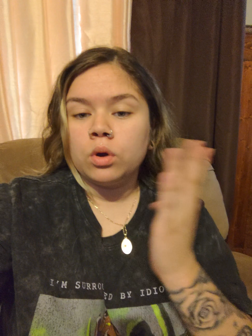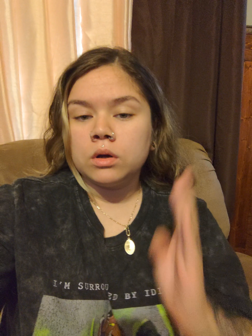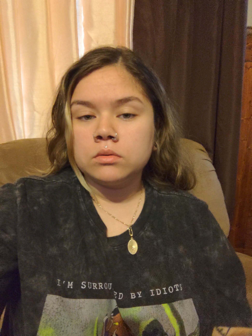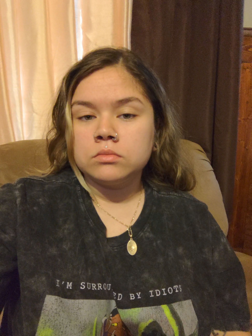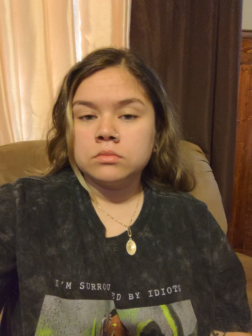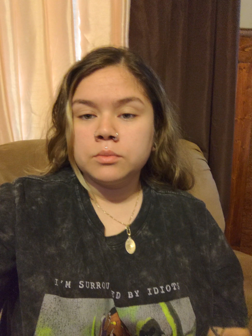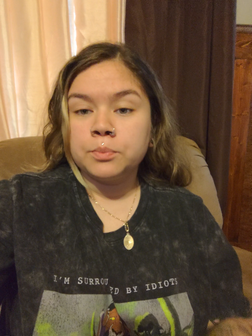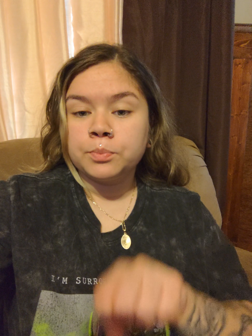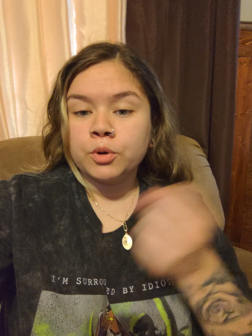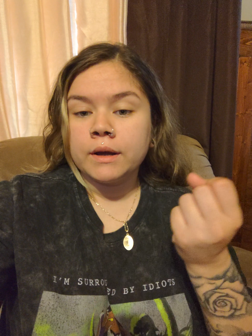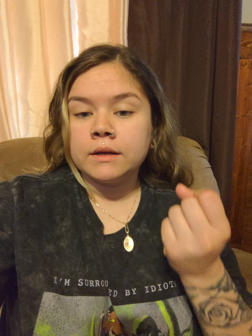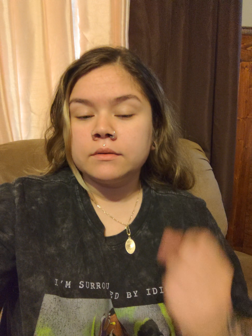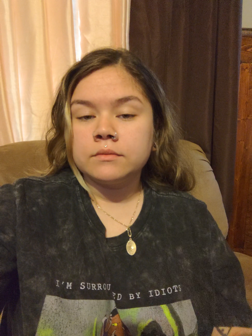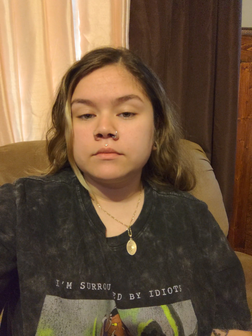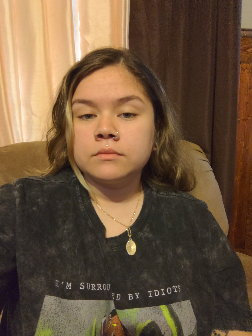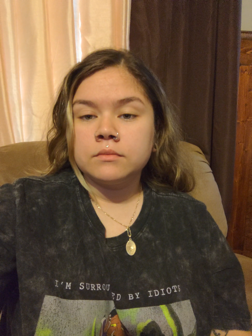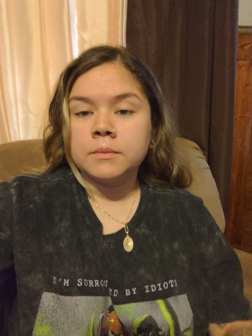break